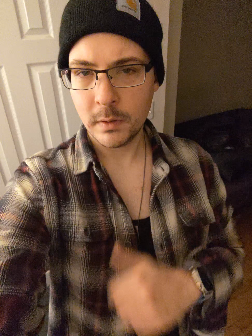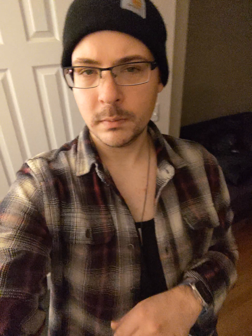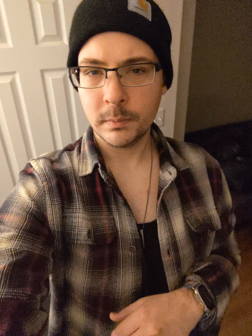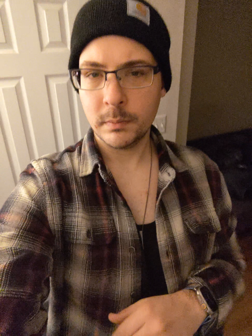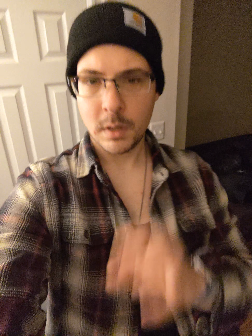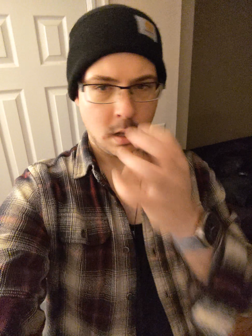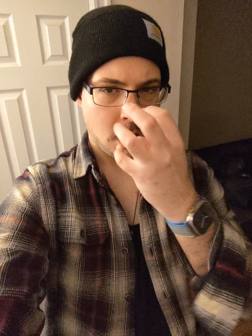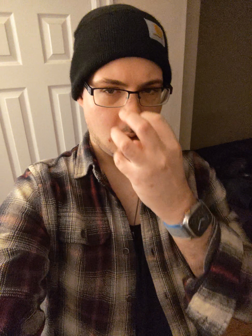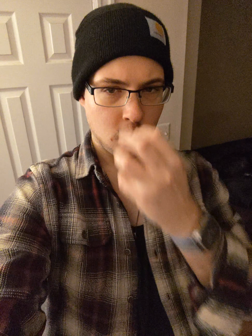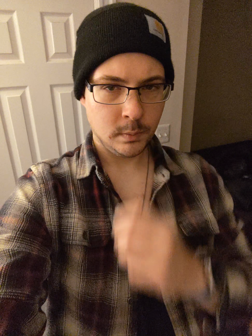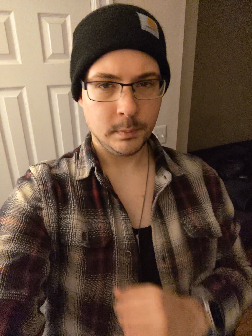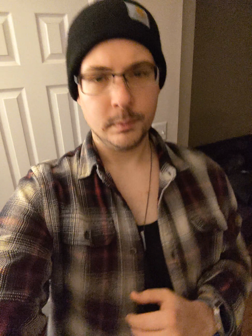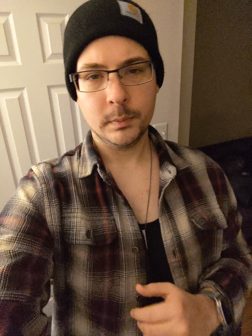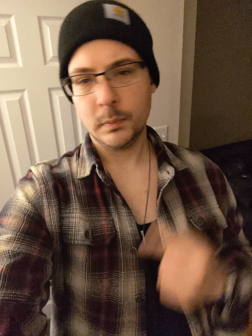clown